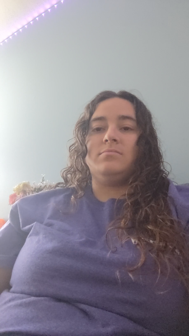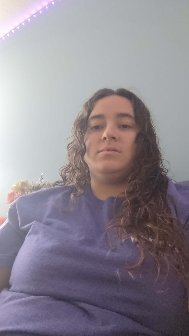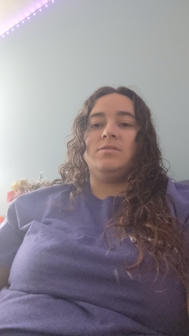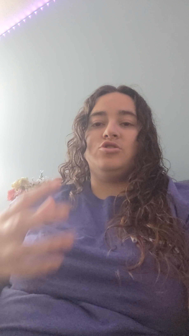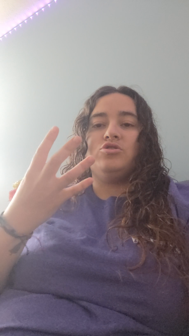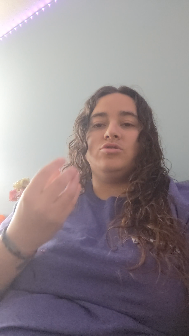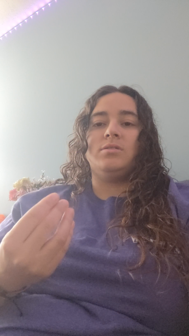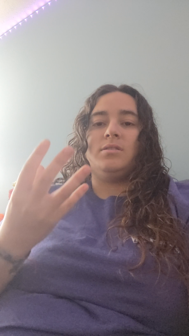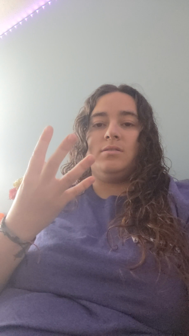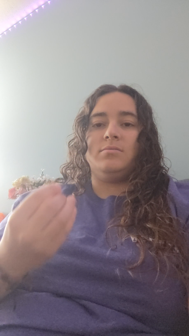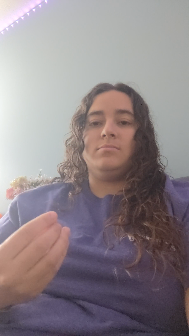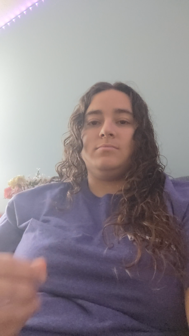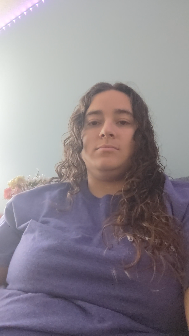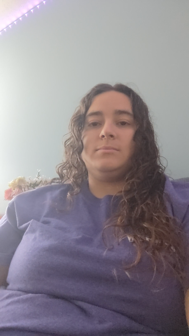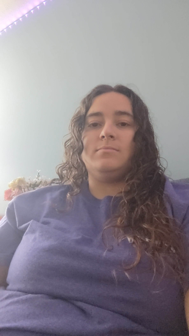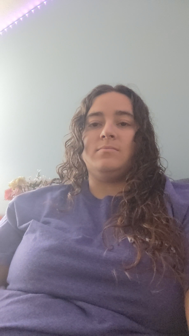gentle